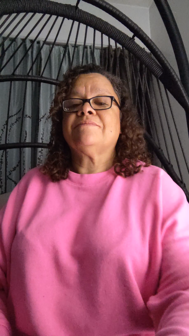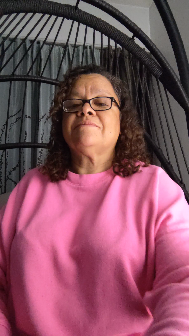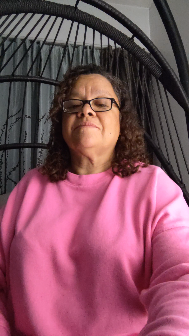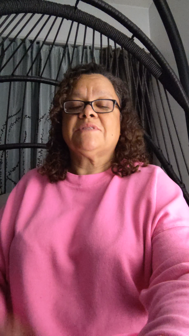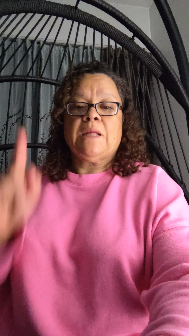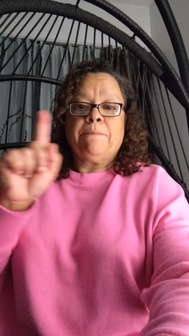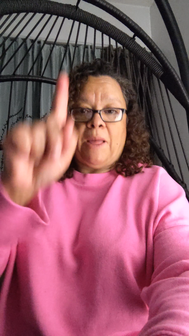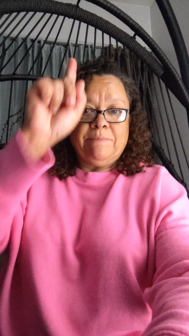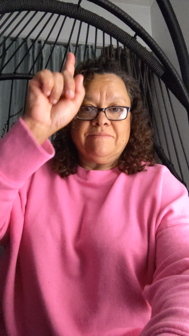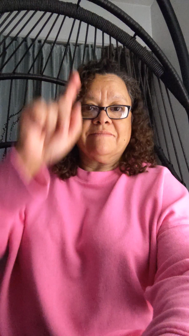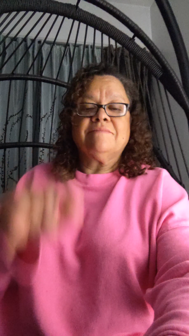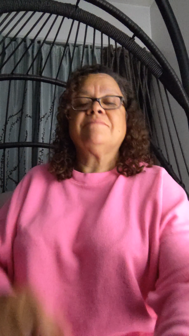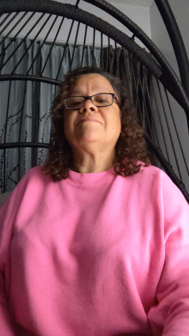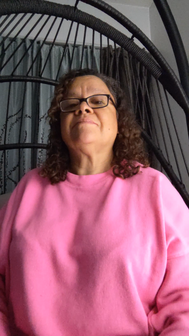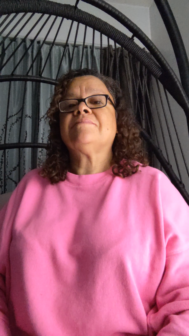bump